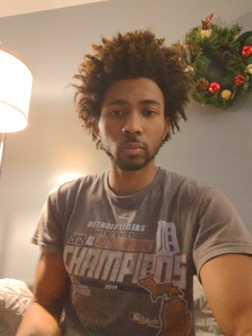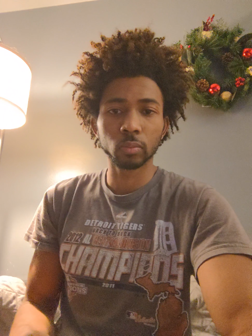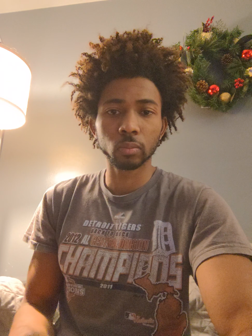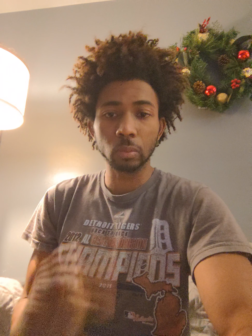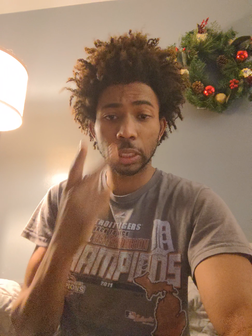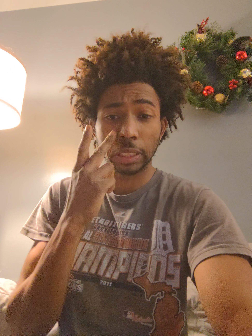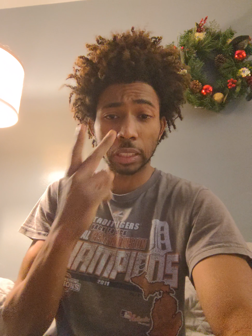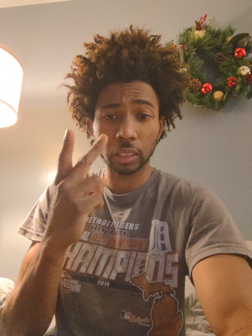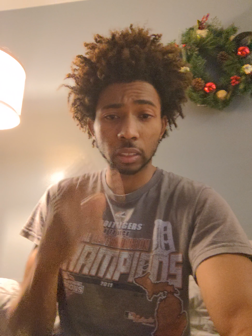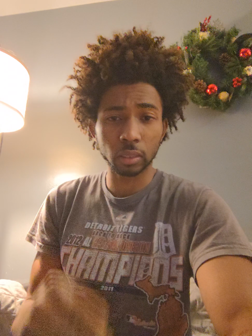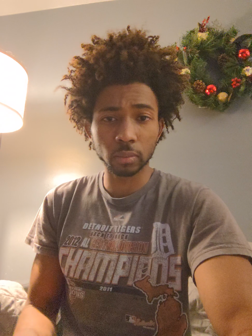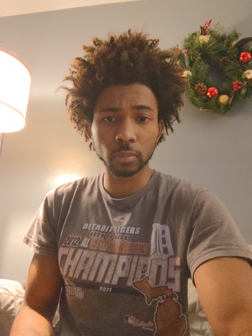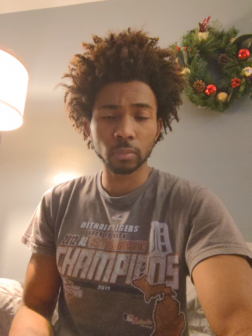see